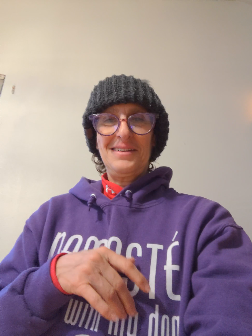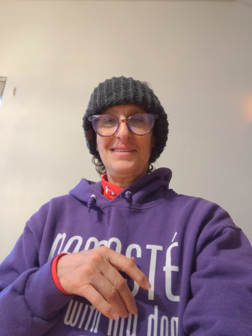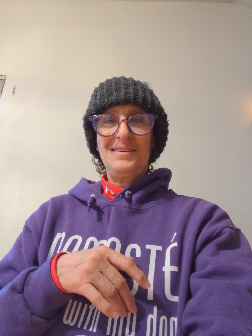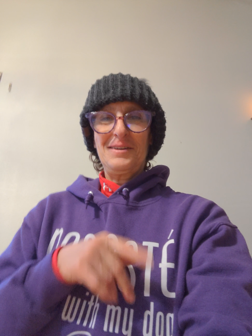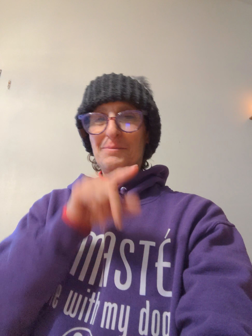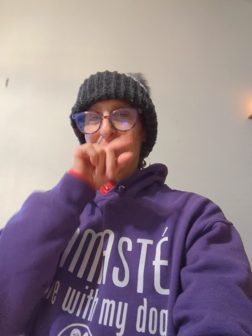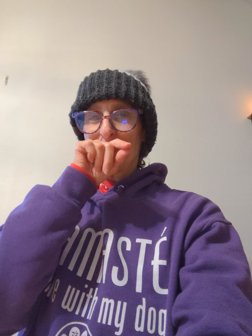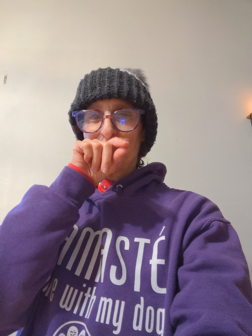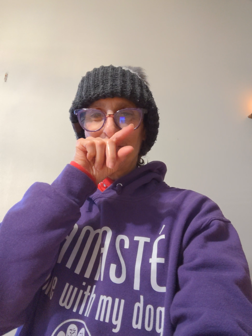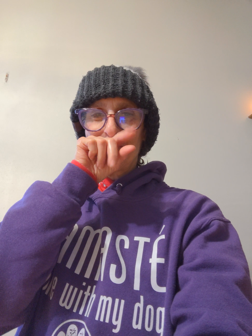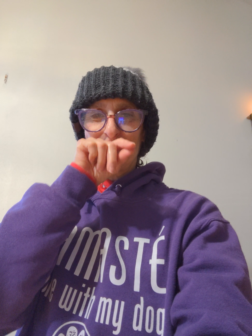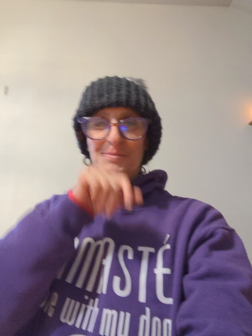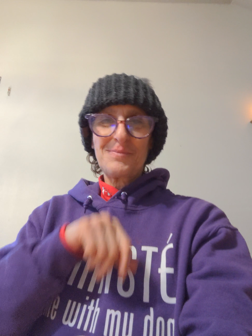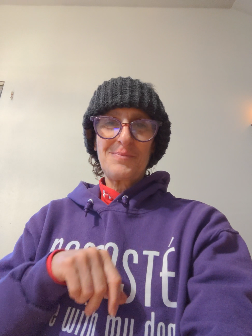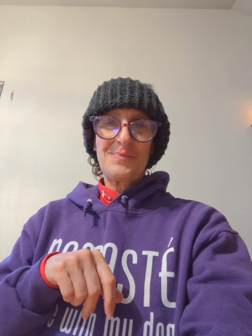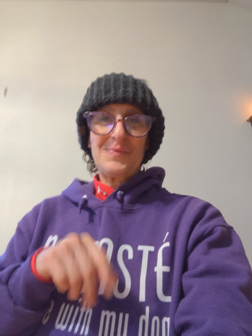bird